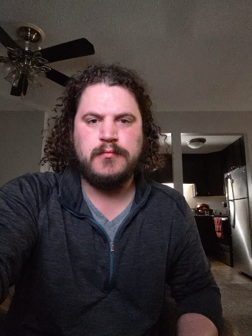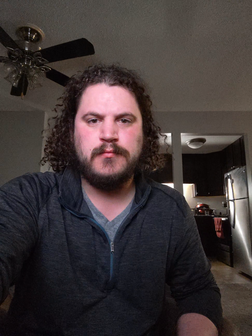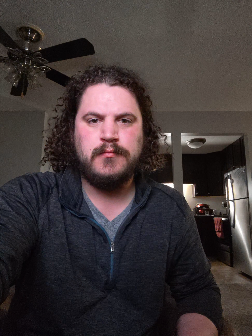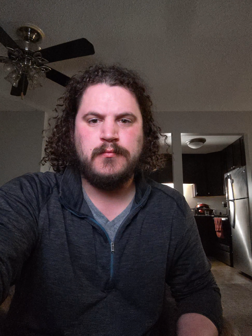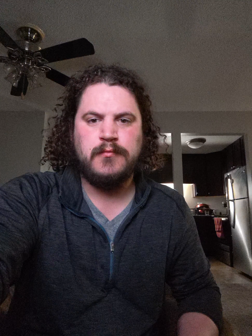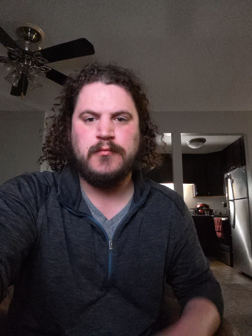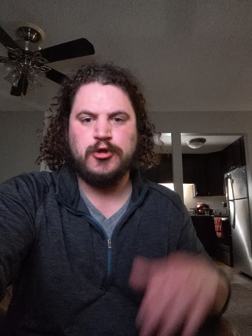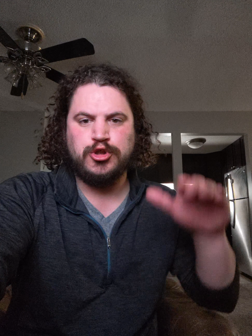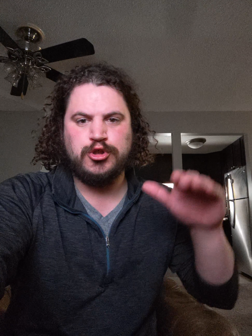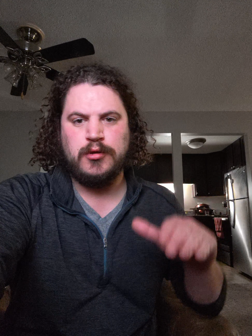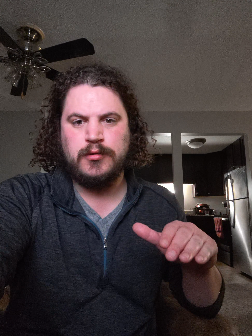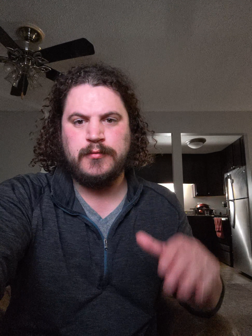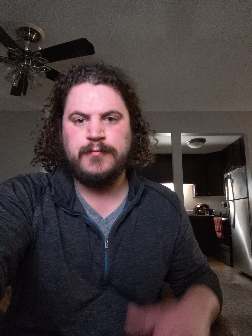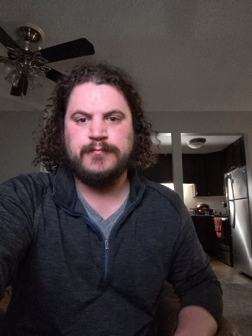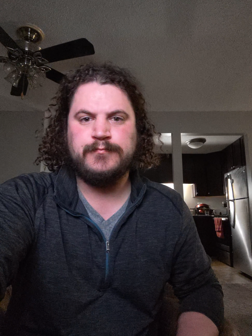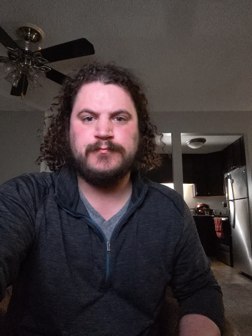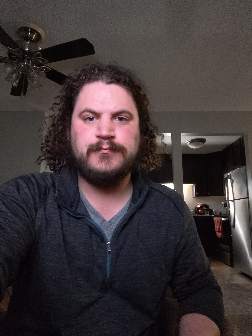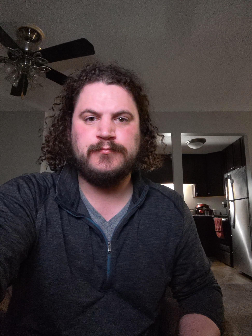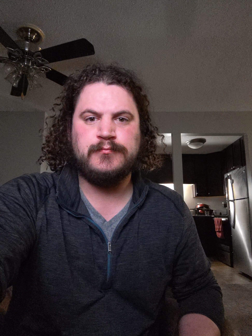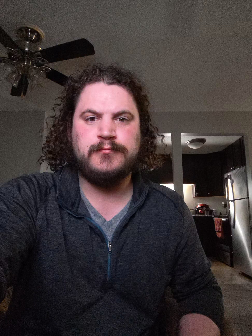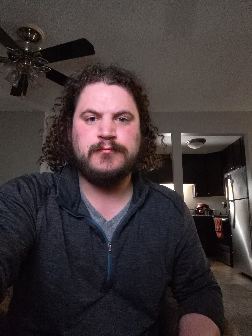child